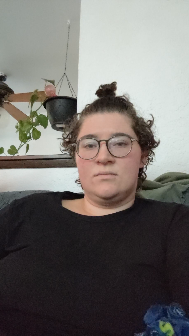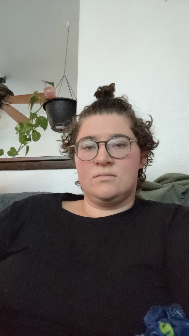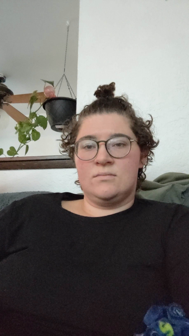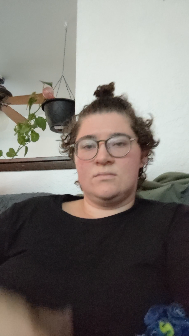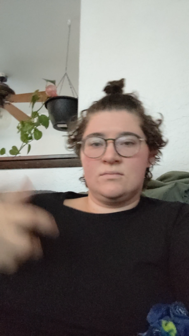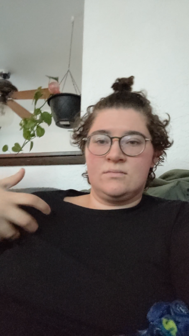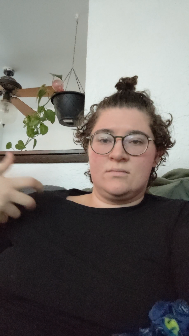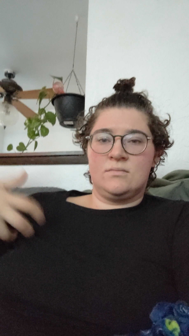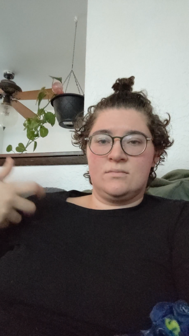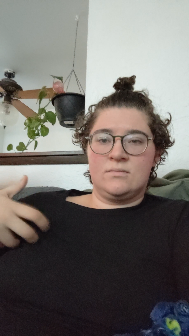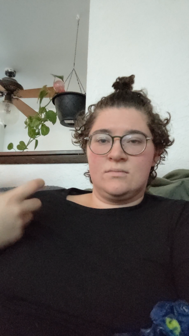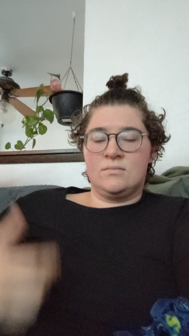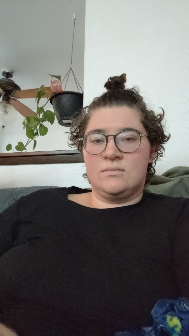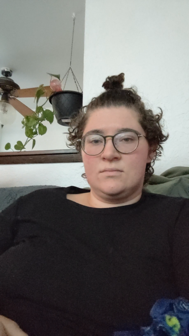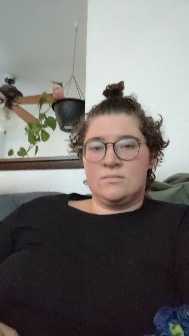monkey